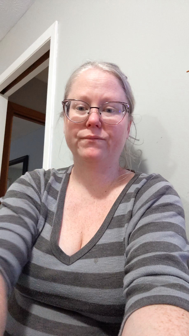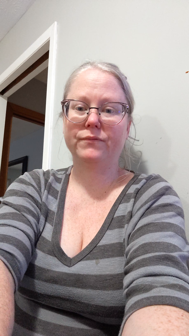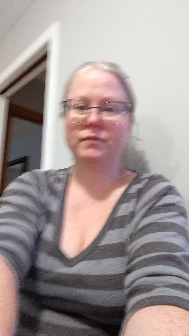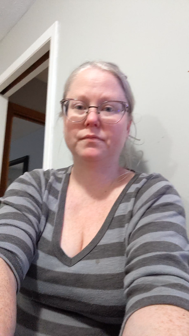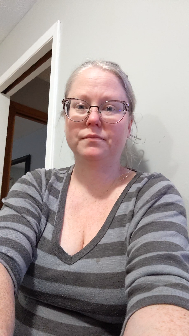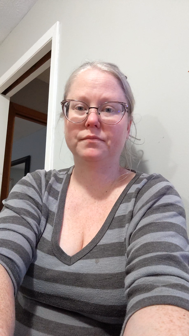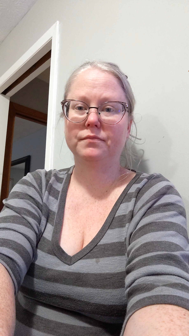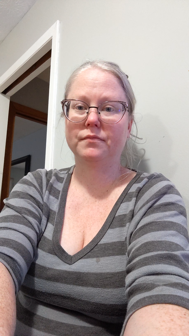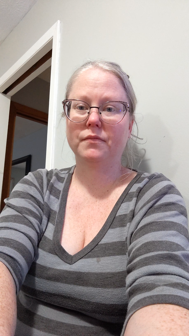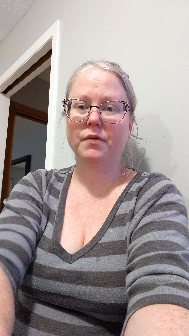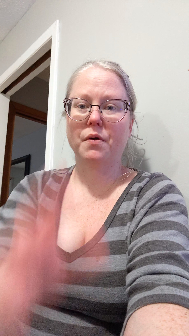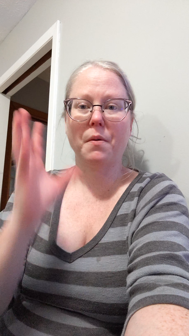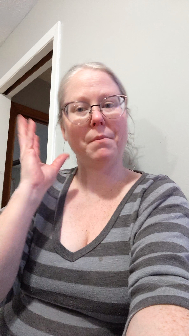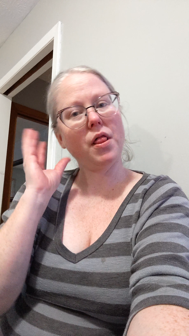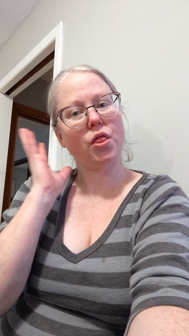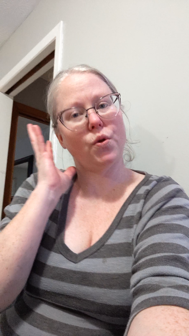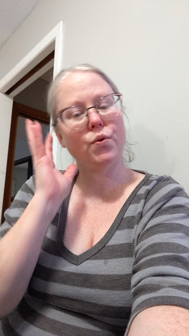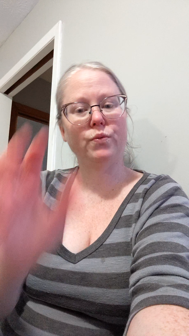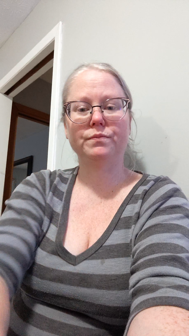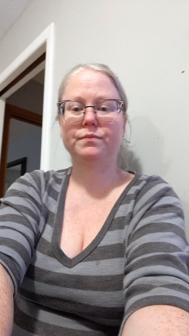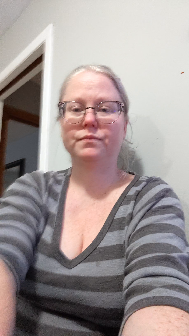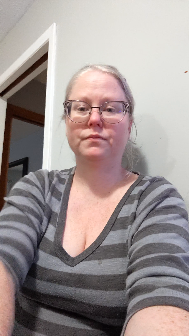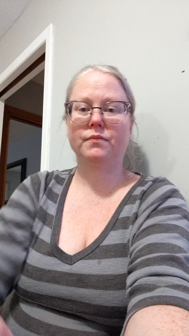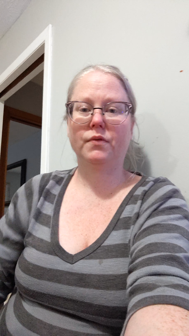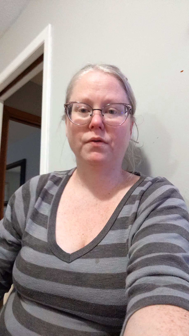pillow